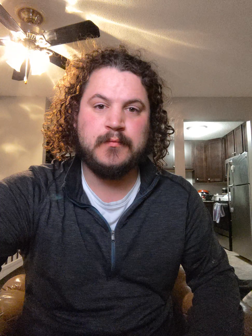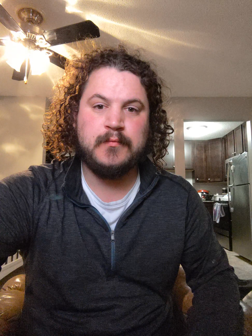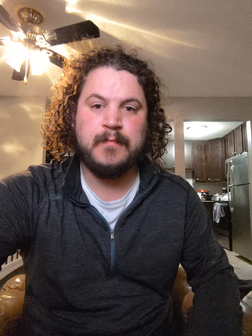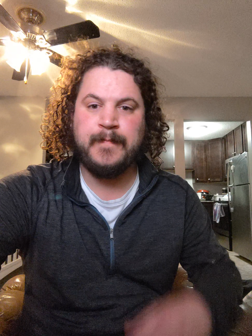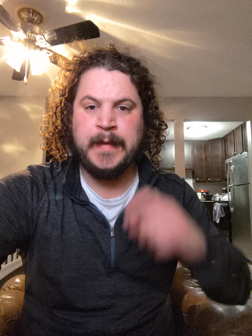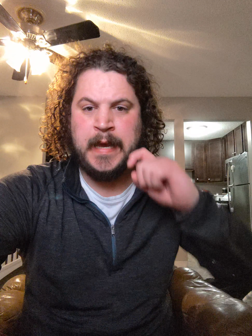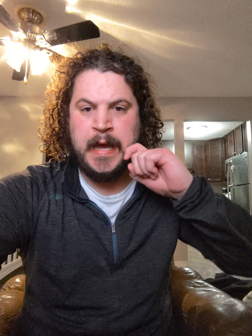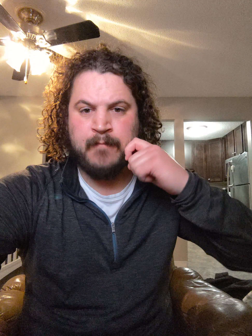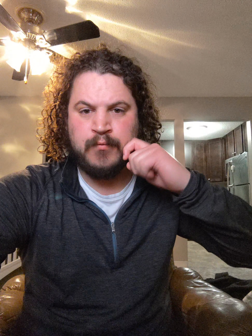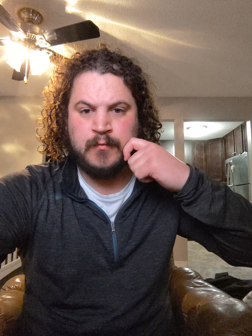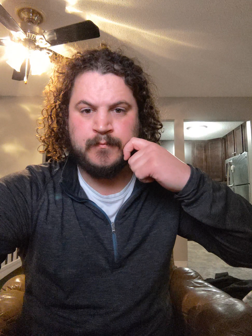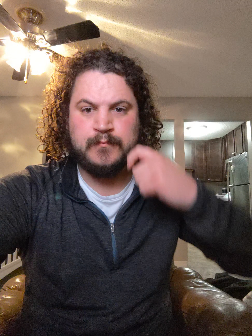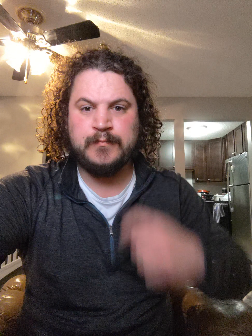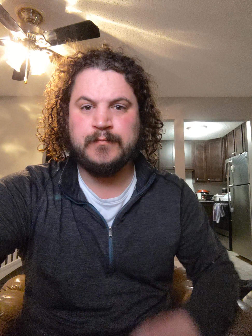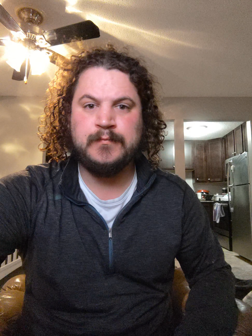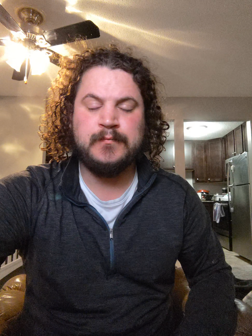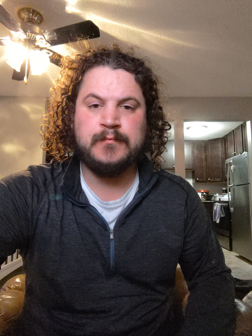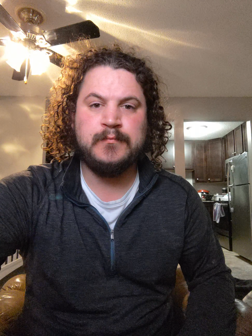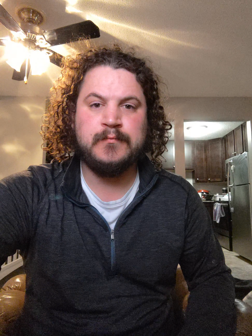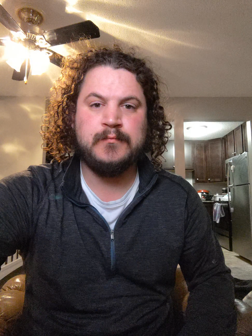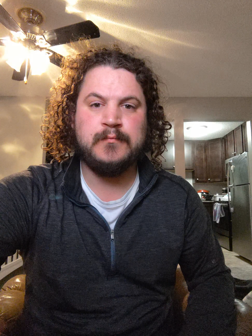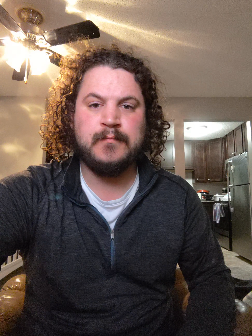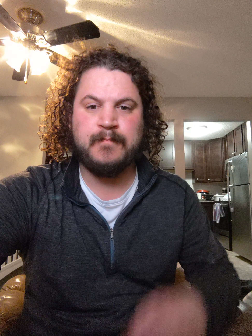apple